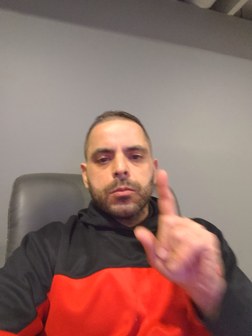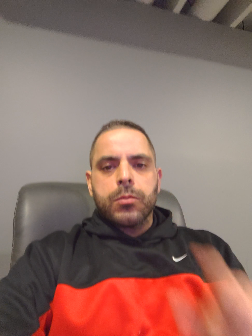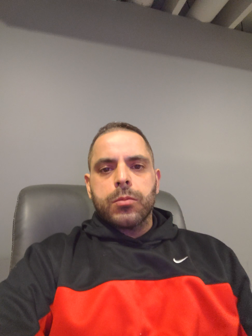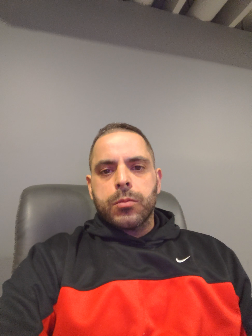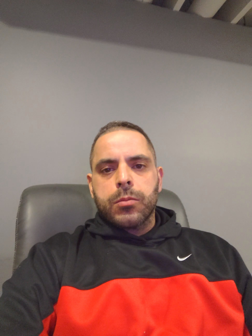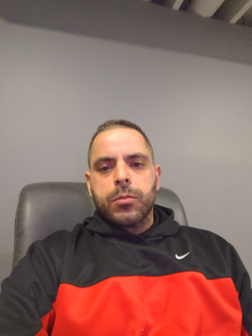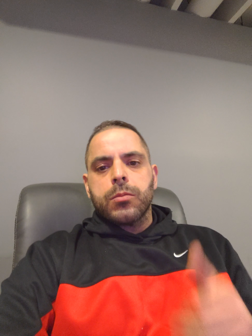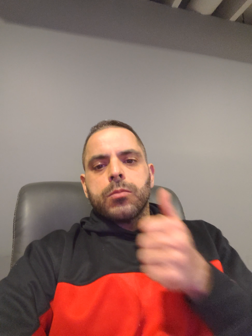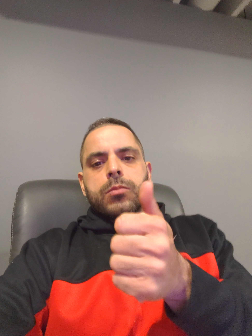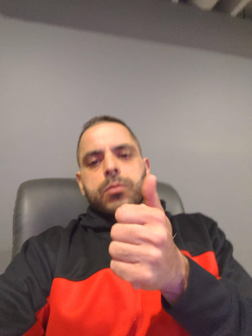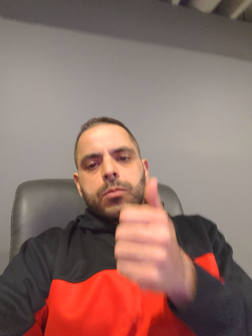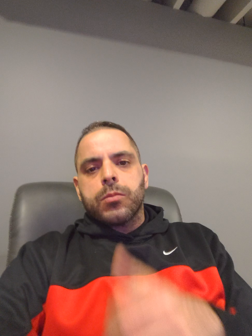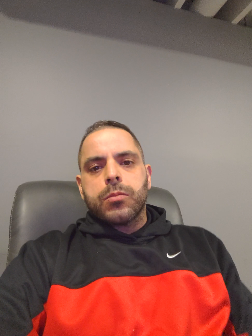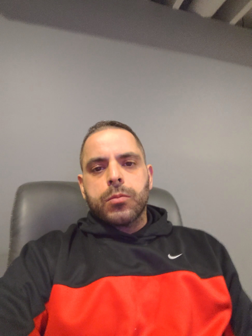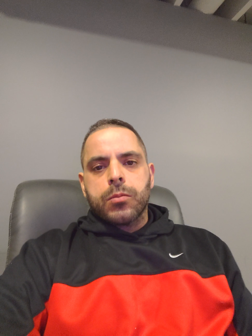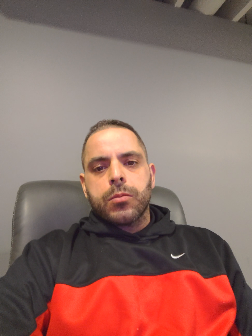yourself